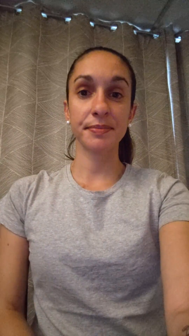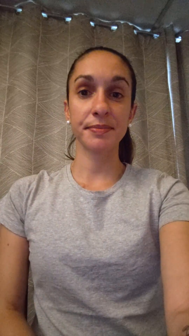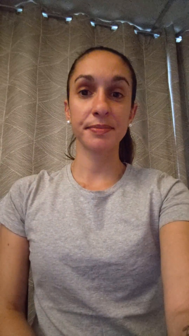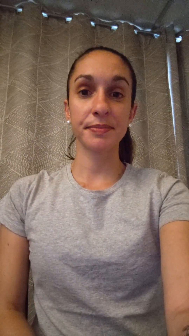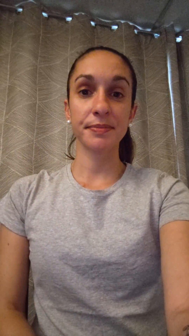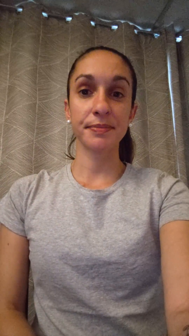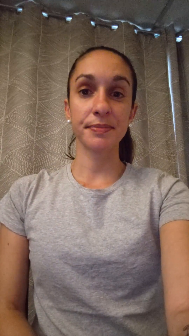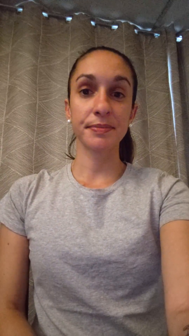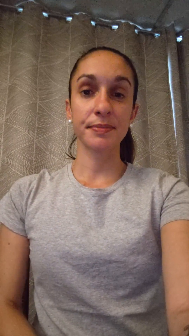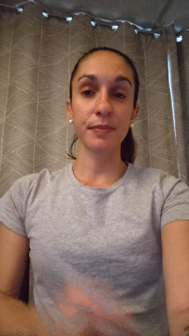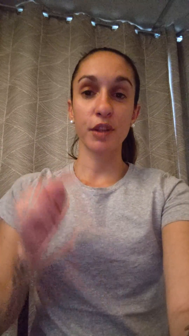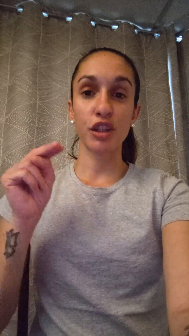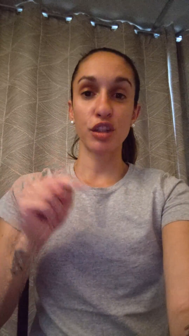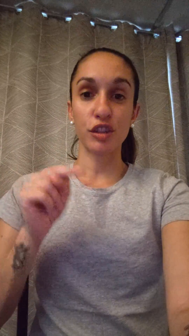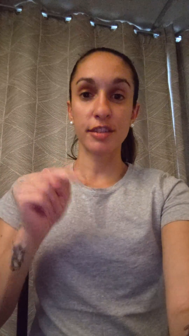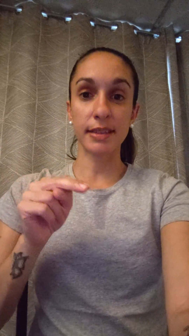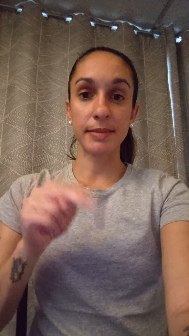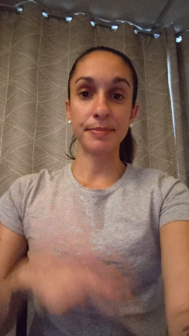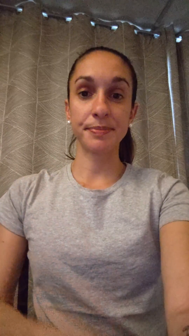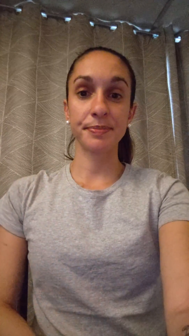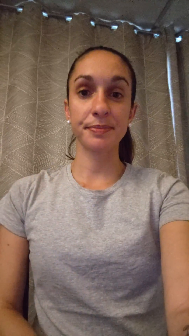nurse